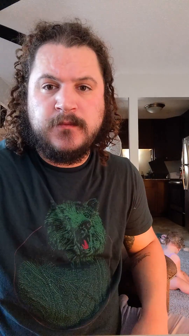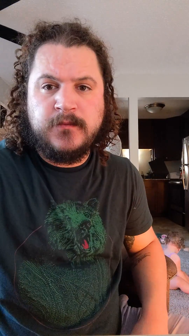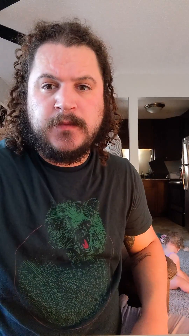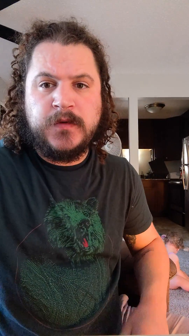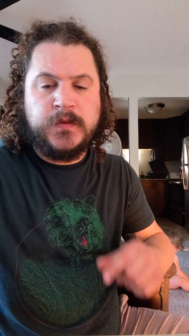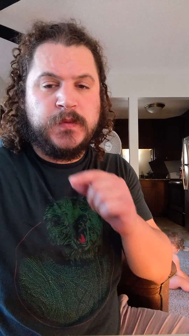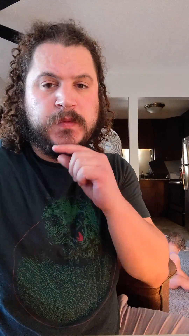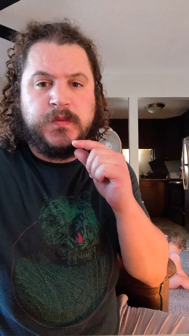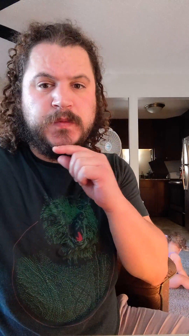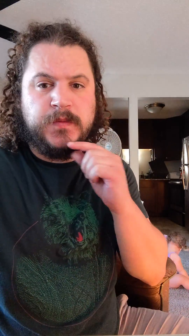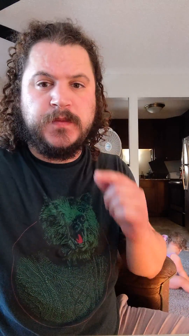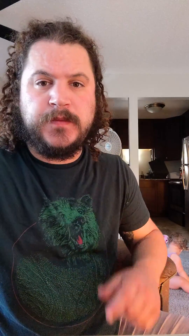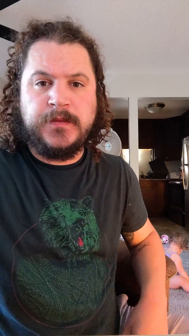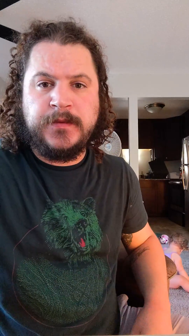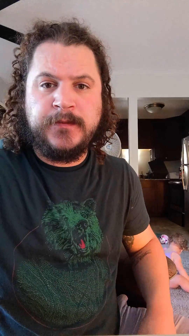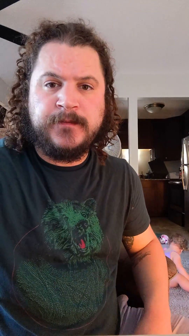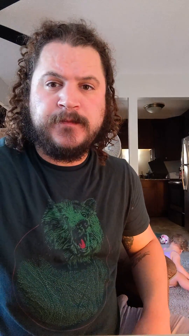glue